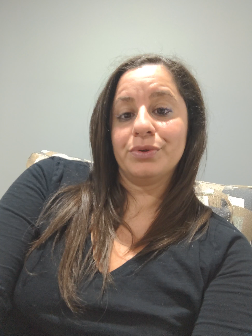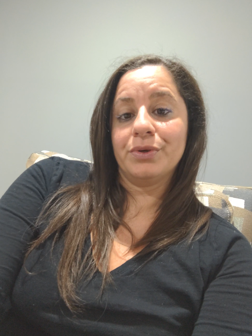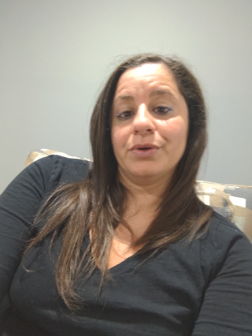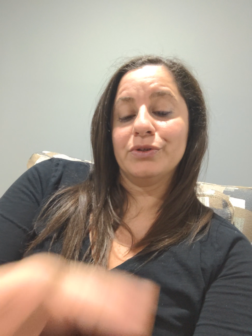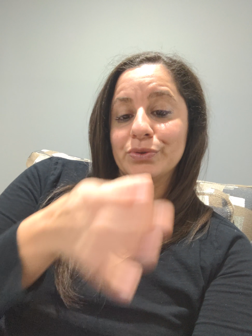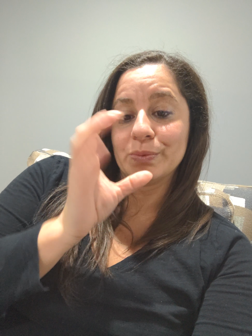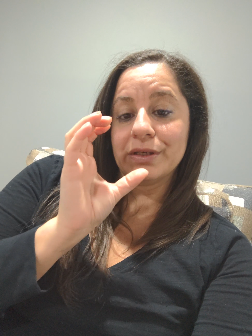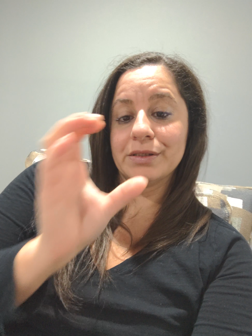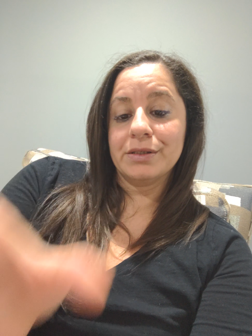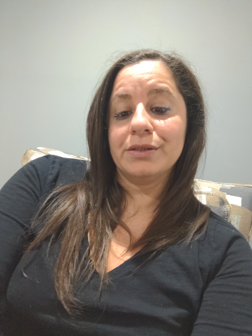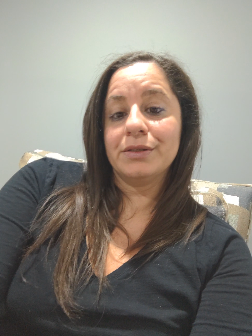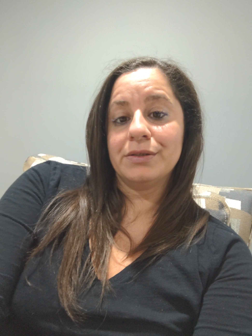drink